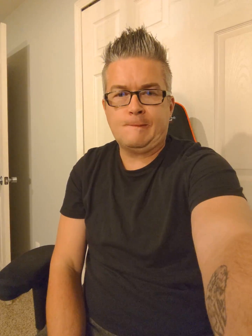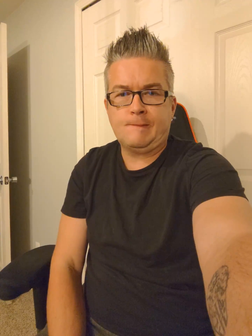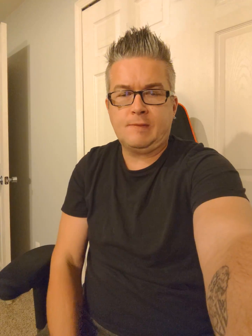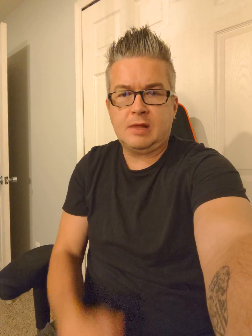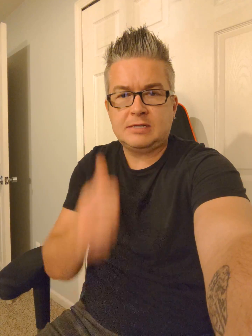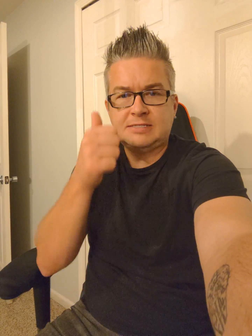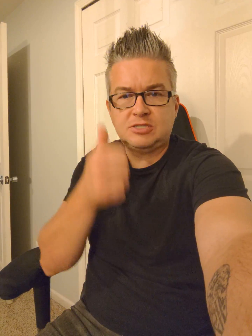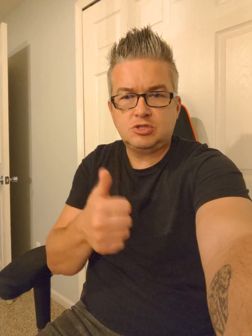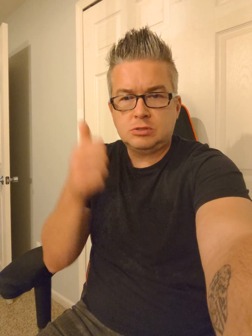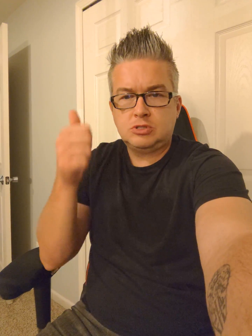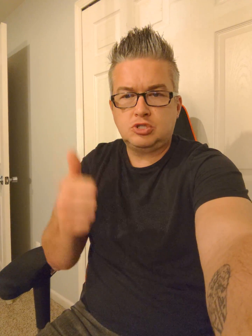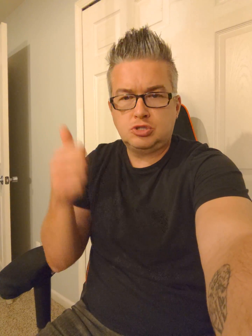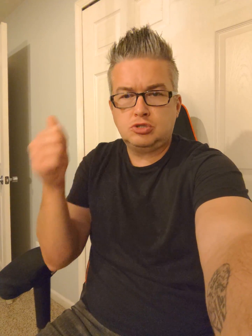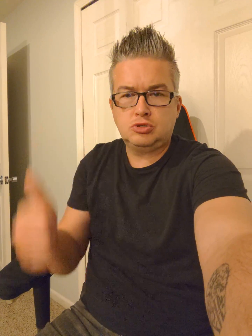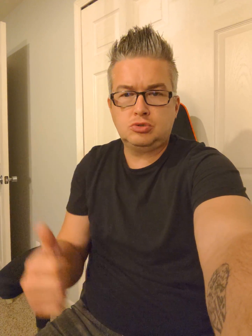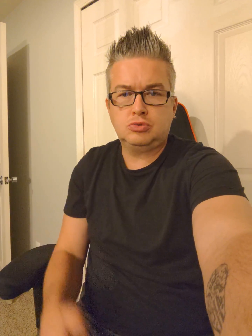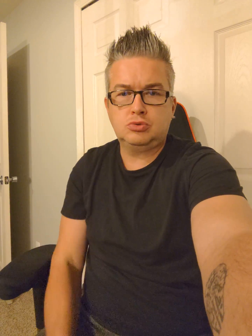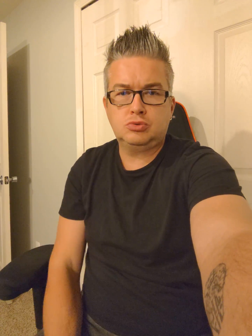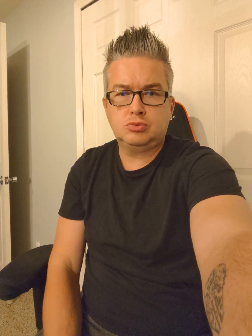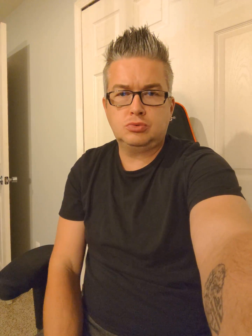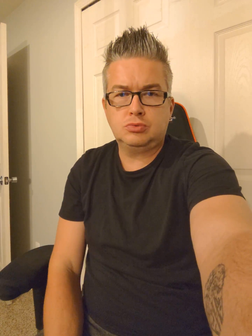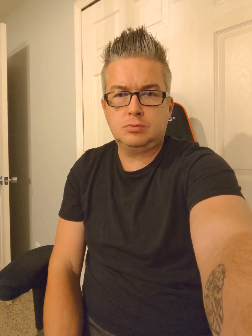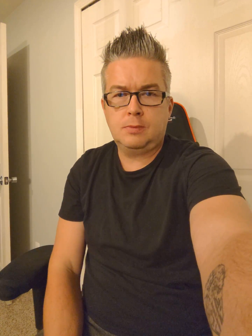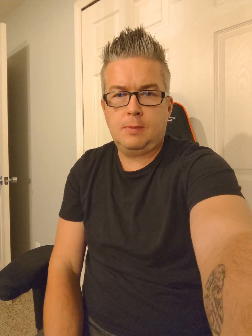each